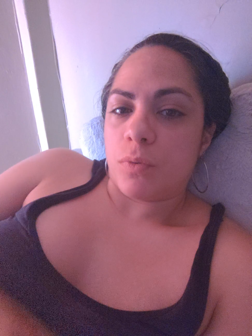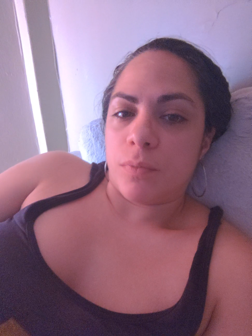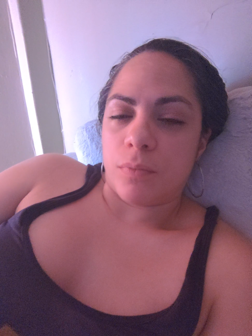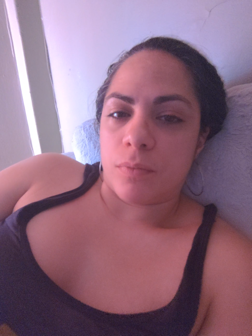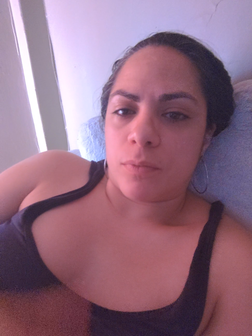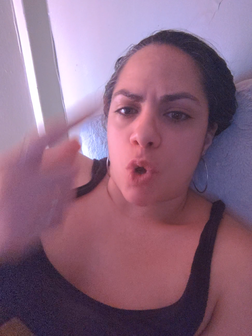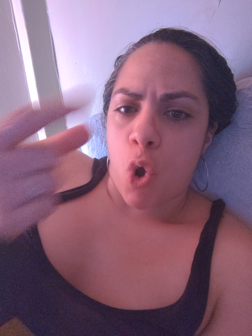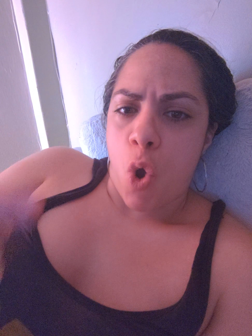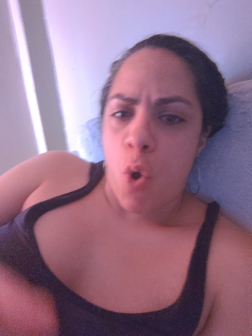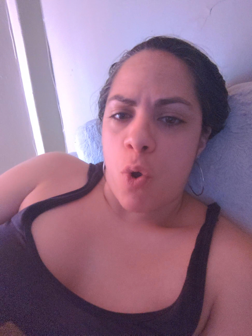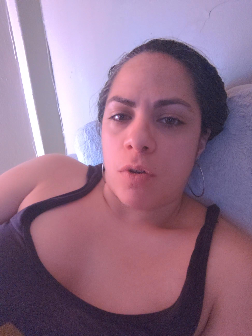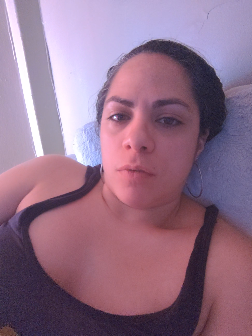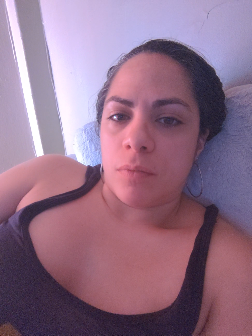go